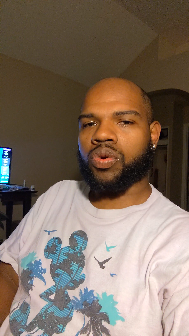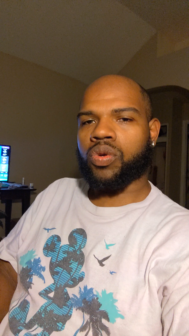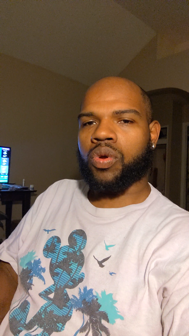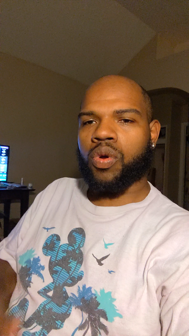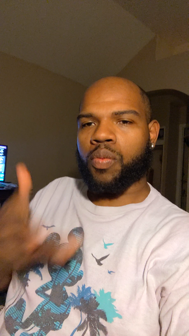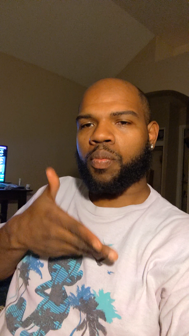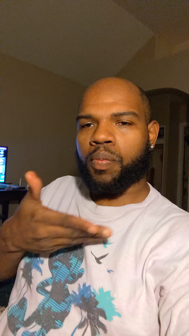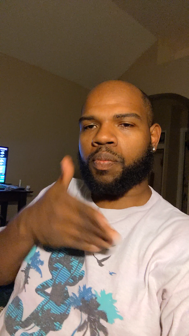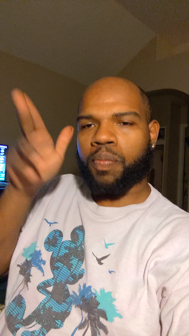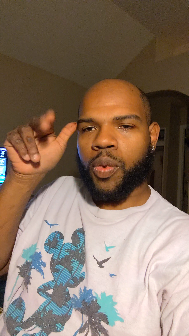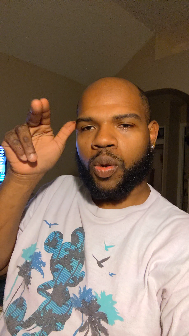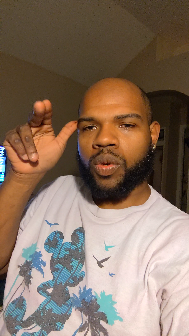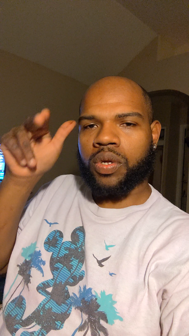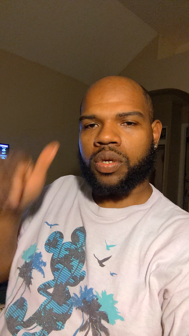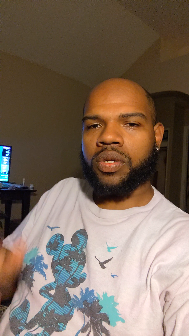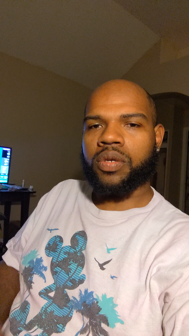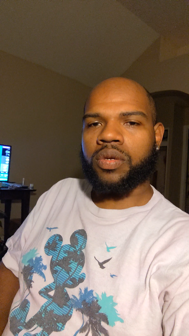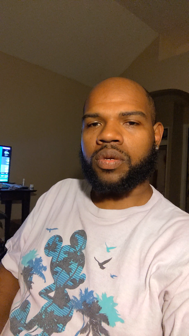pony